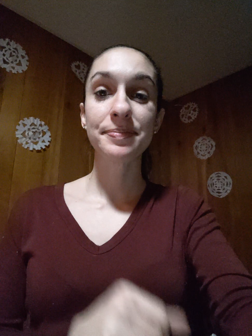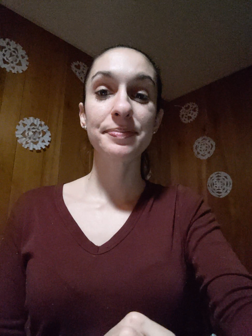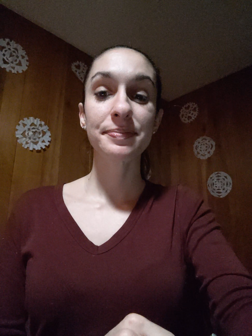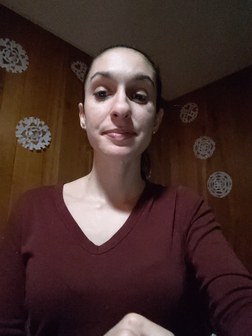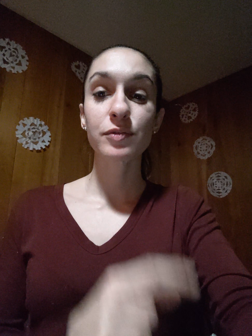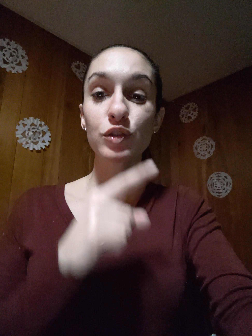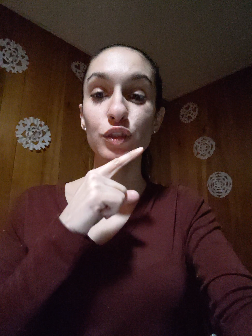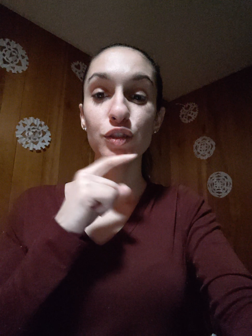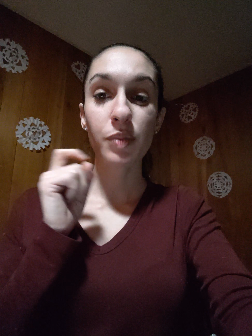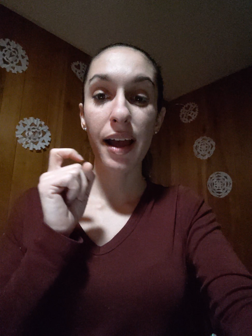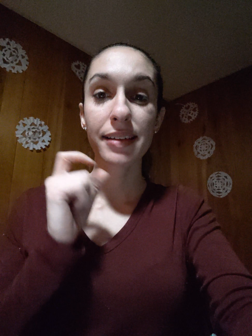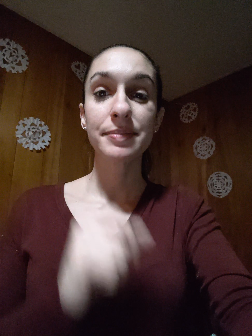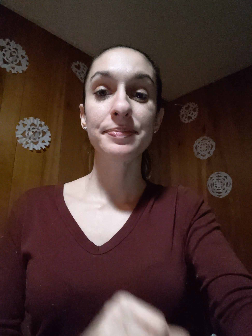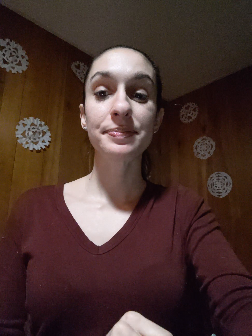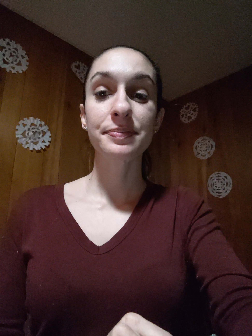dry